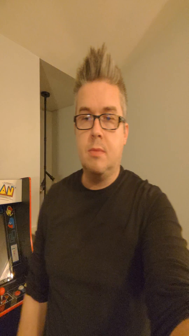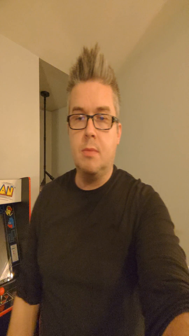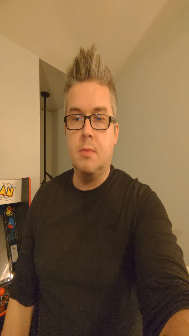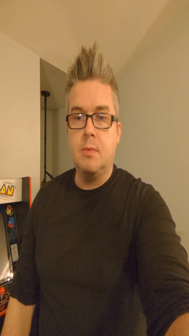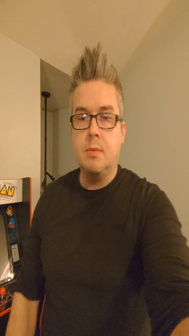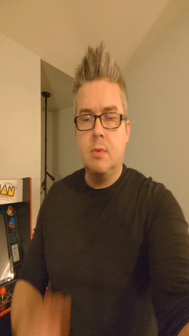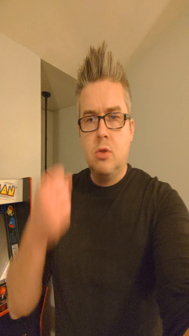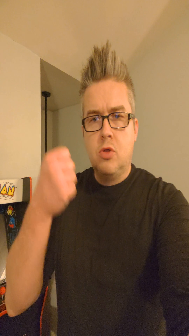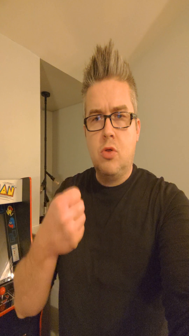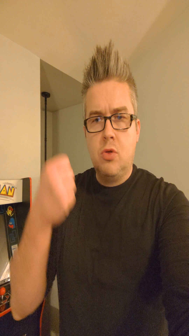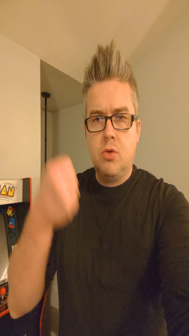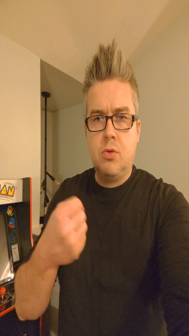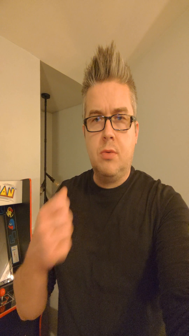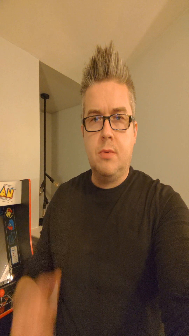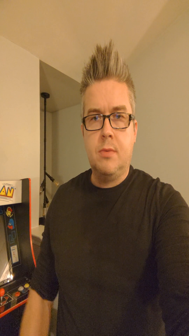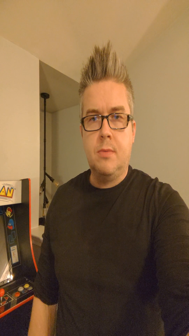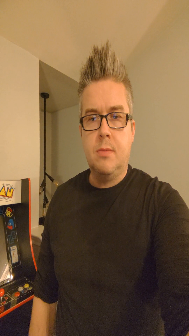car